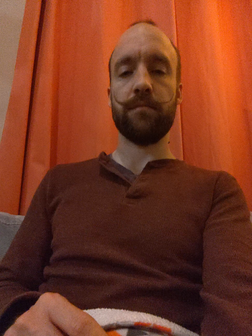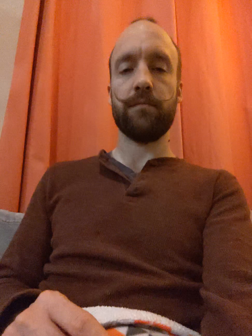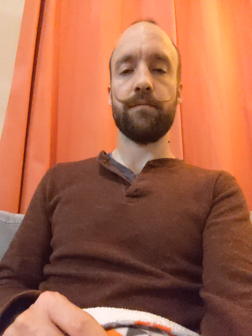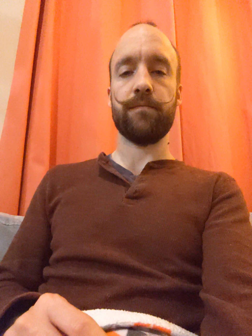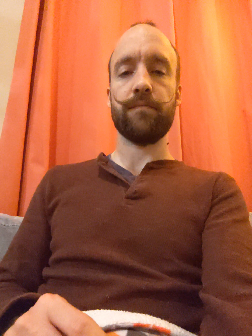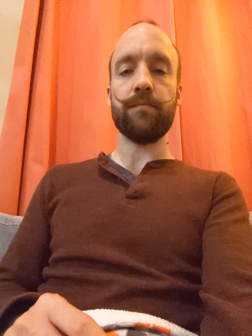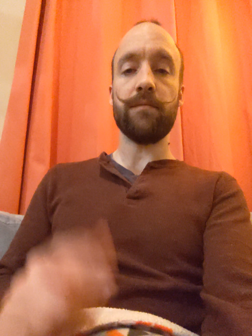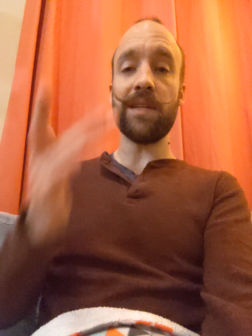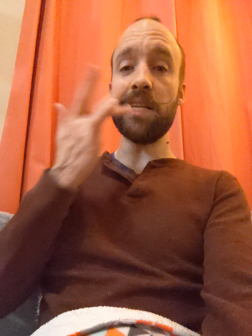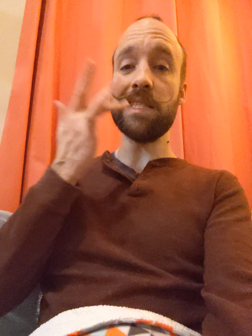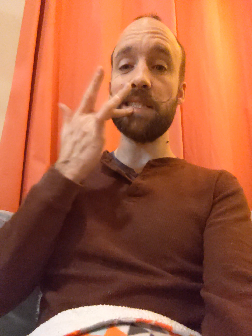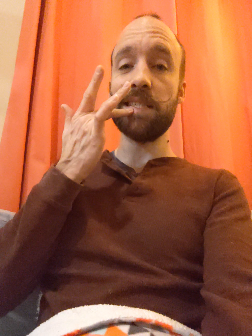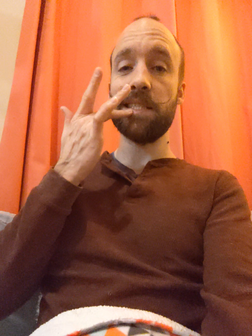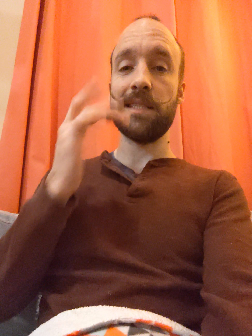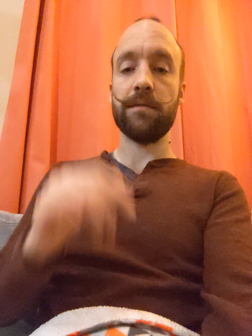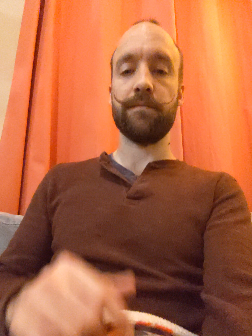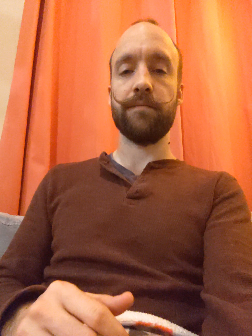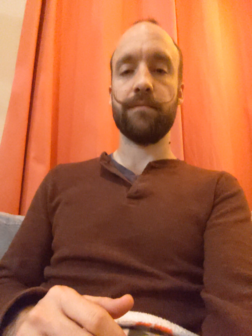taste